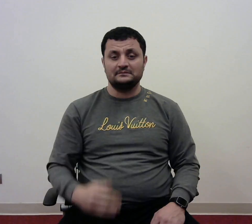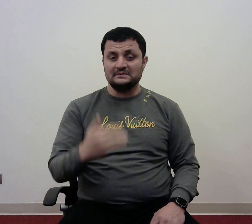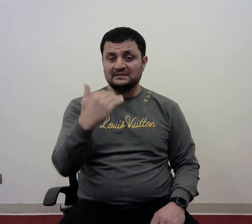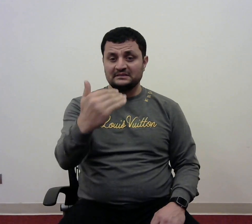siz